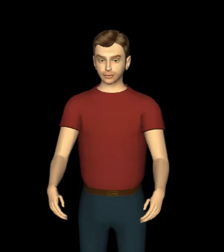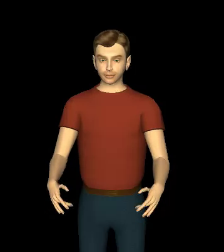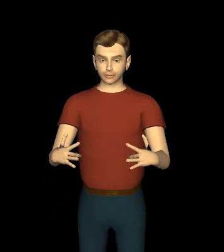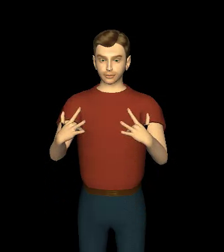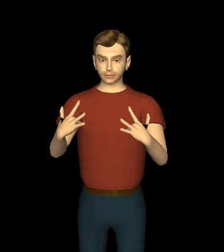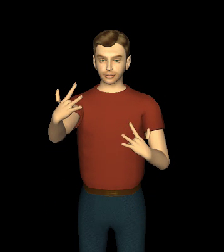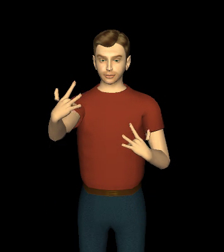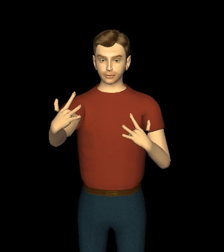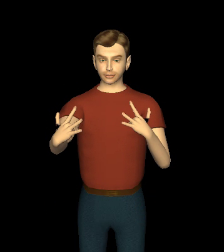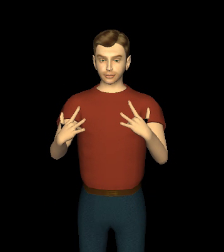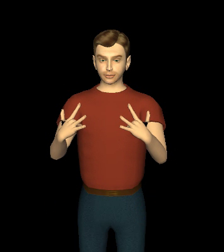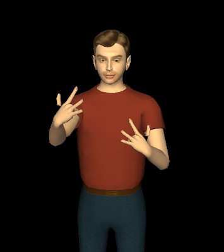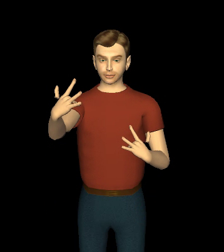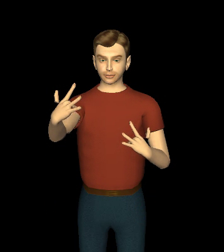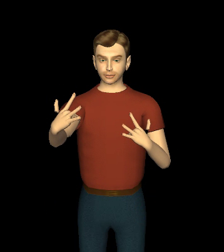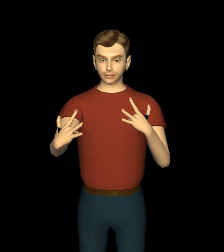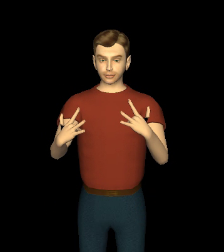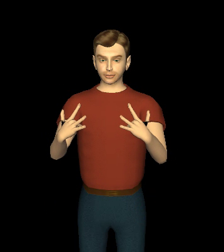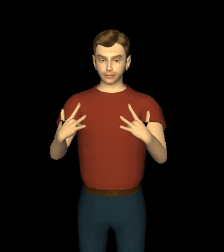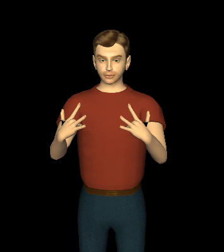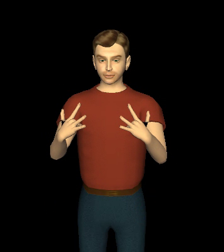مسرح